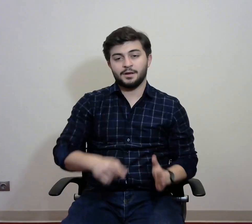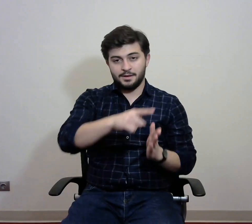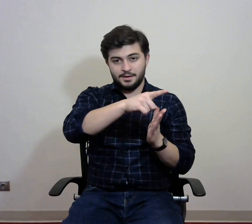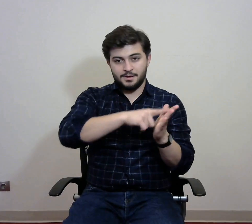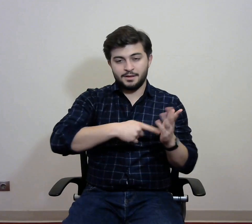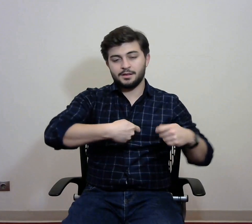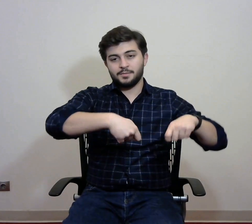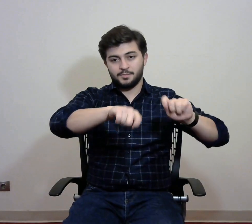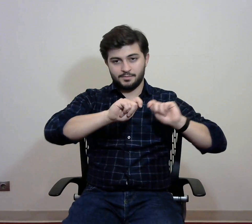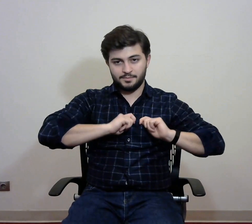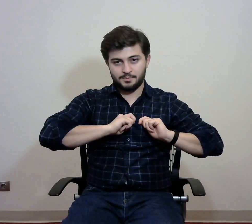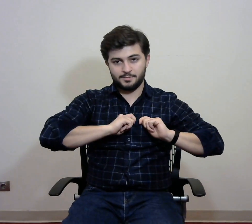etibarnamə